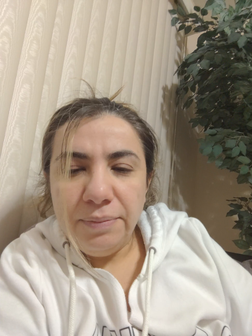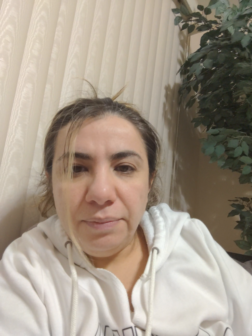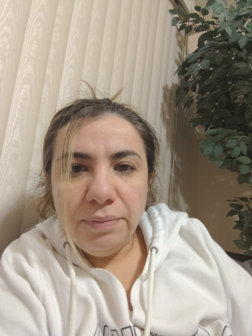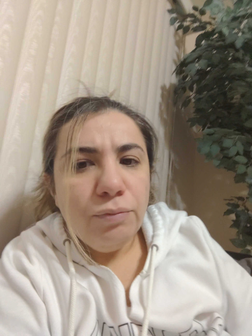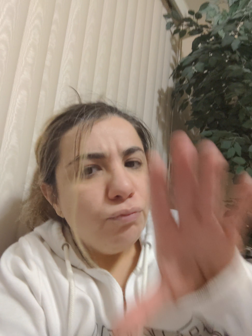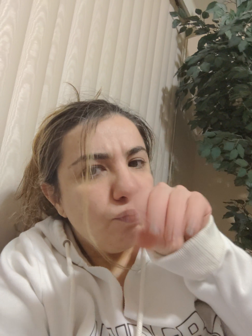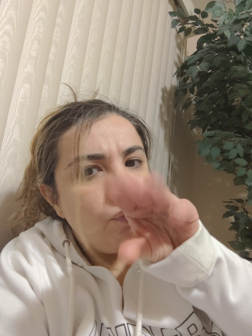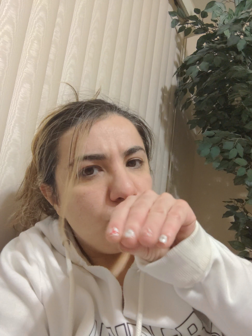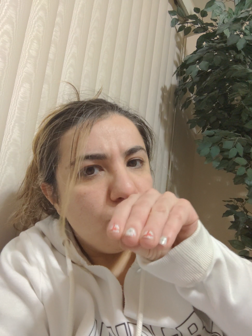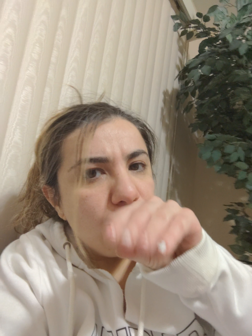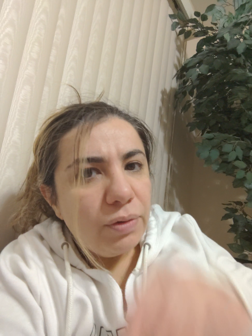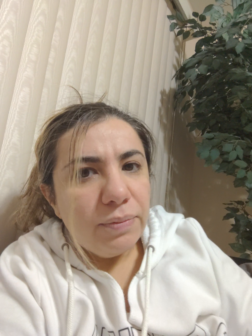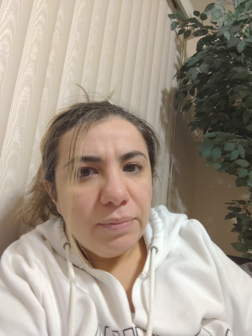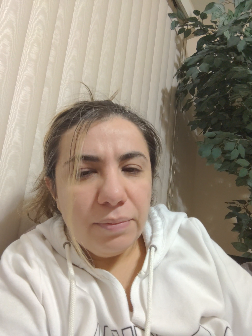duck